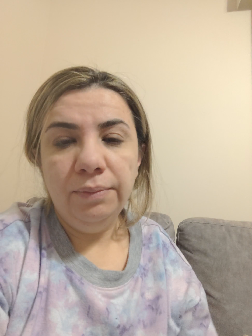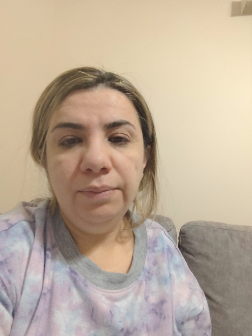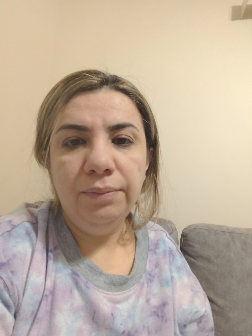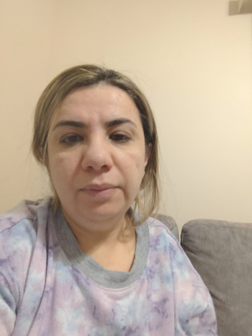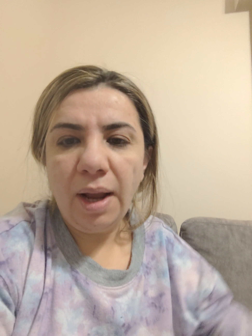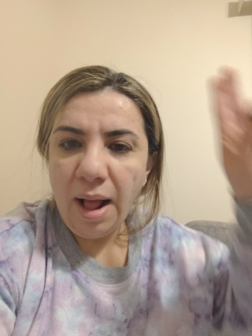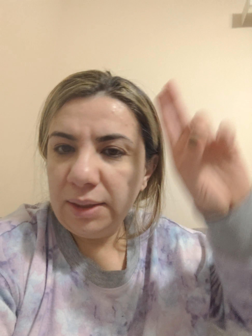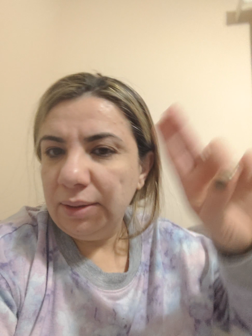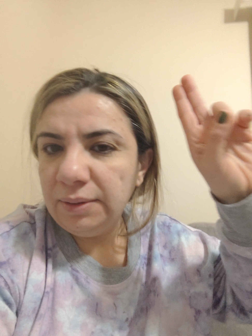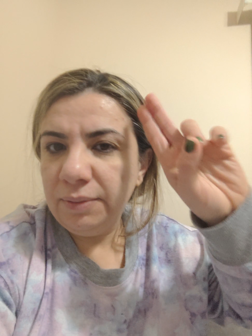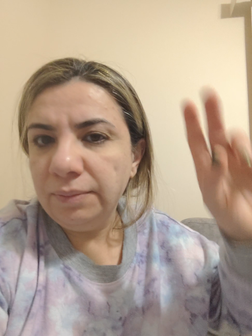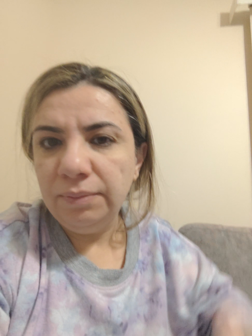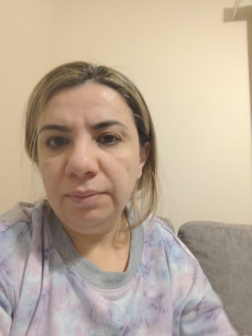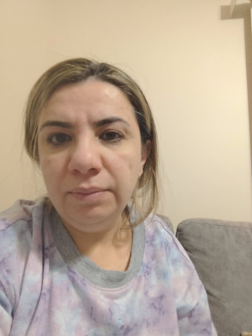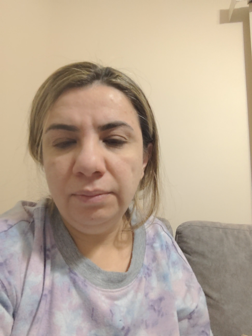uncle